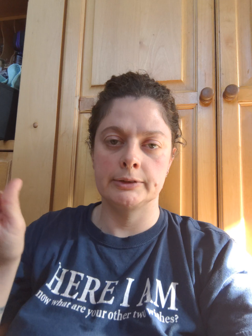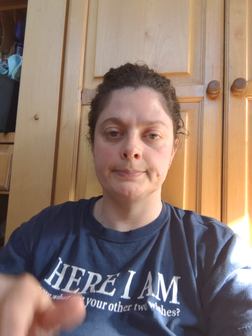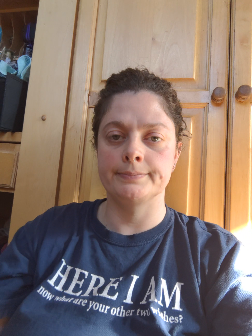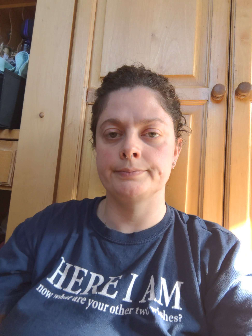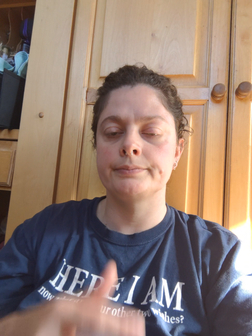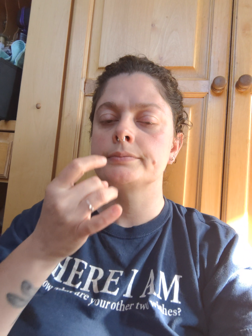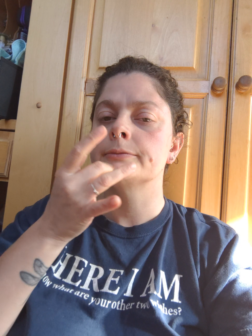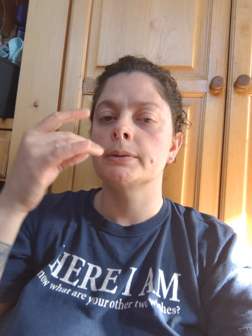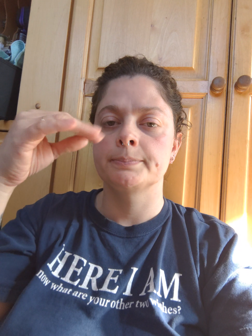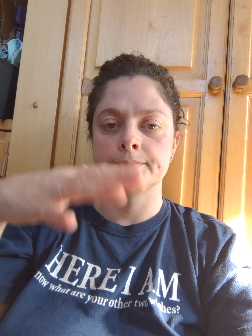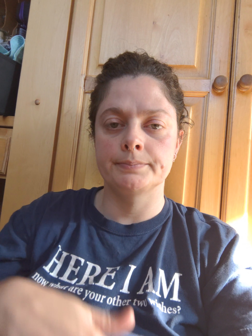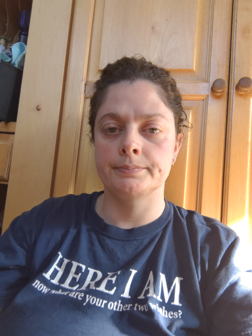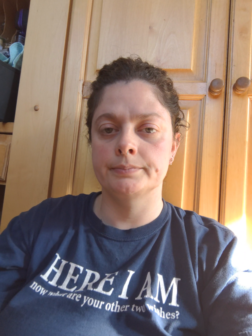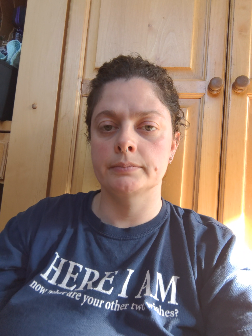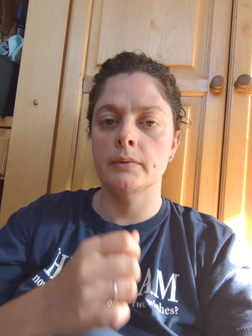lamp